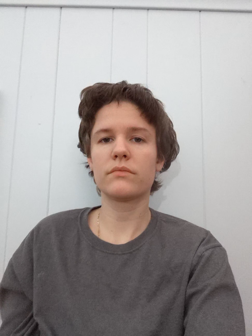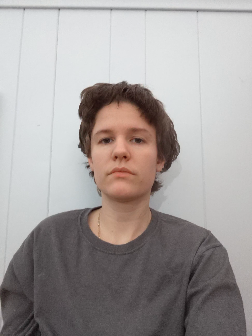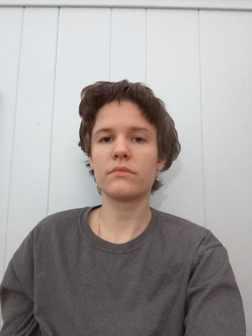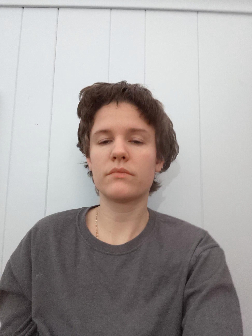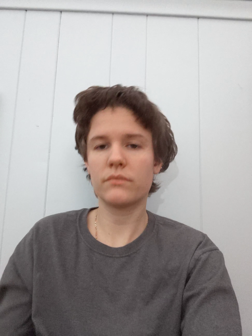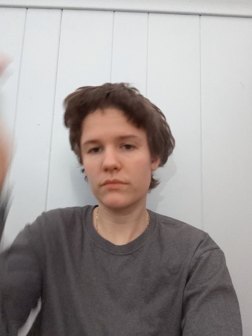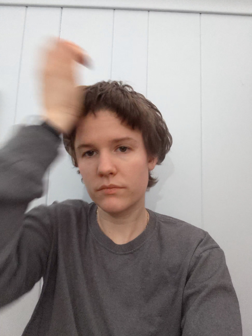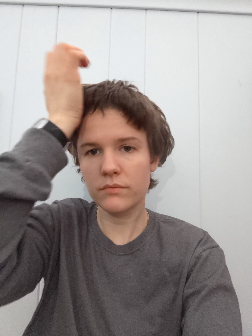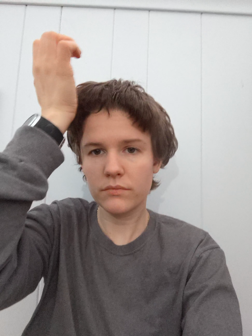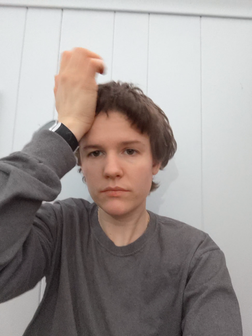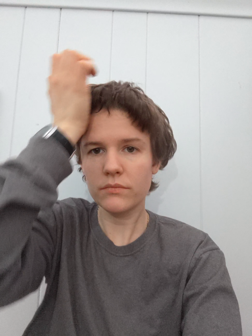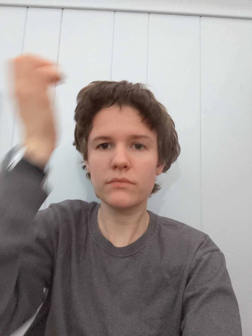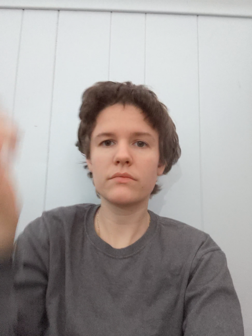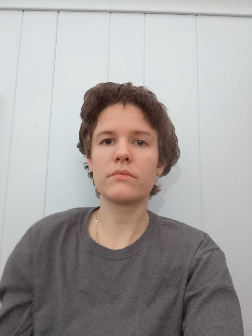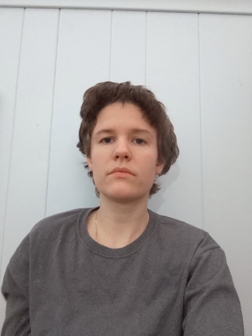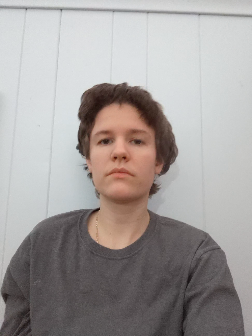garbage